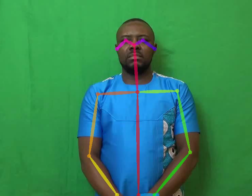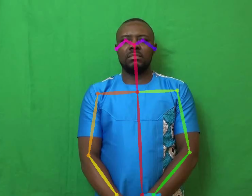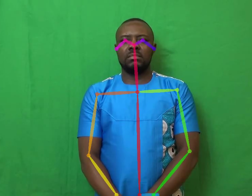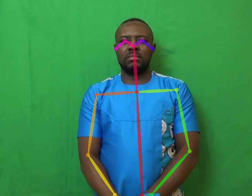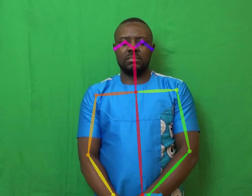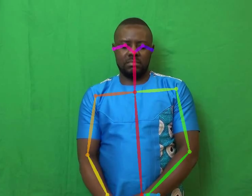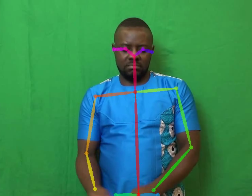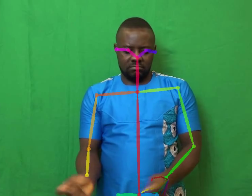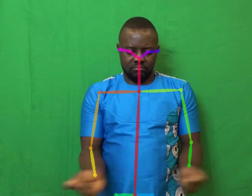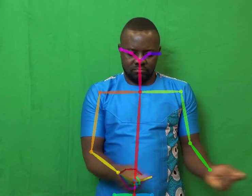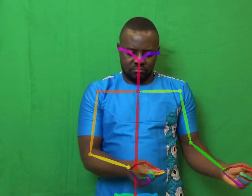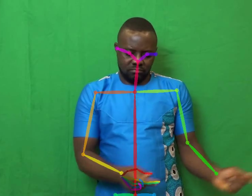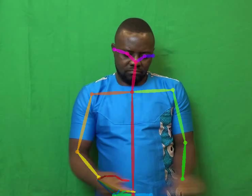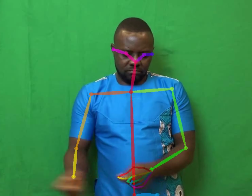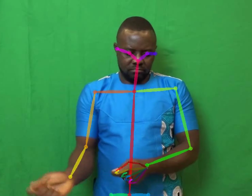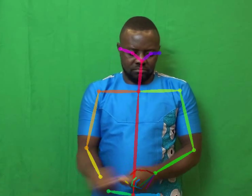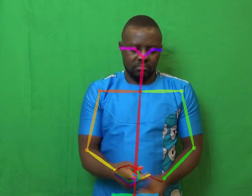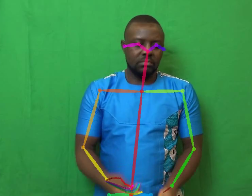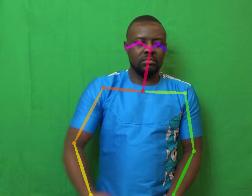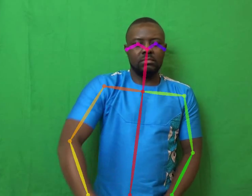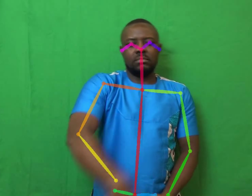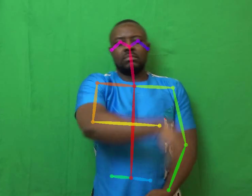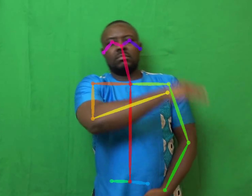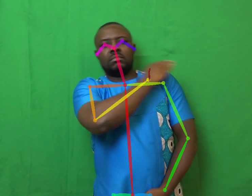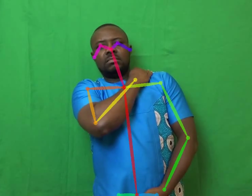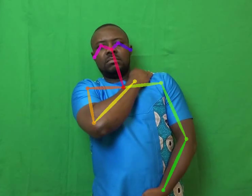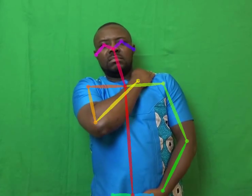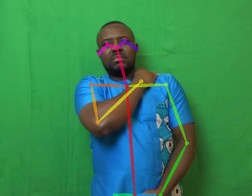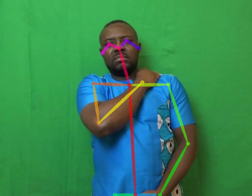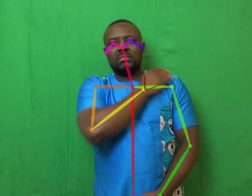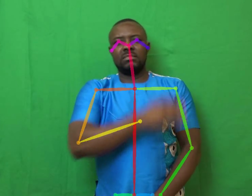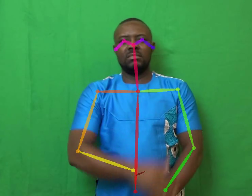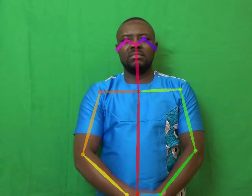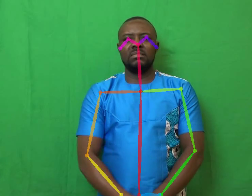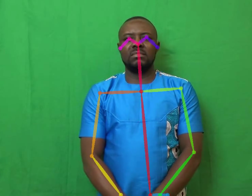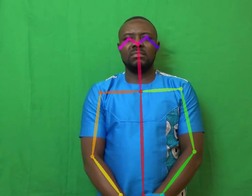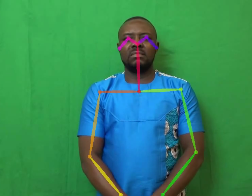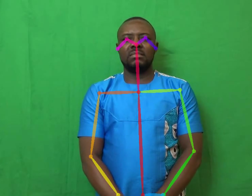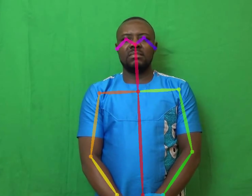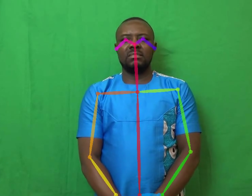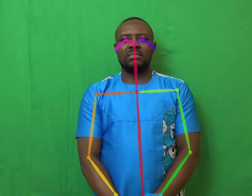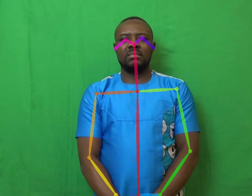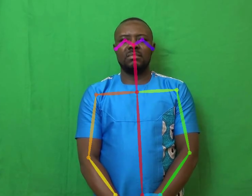kente